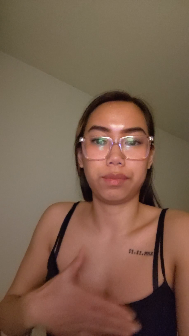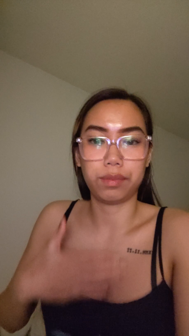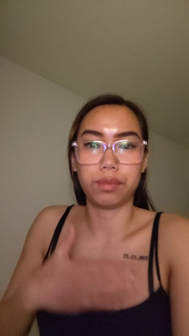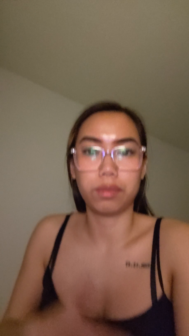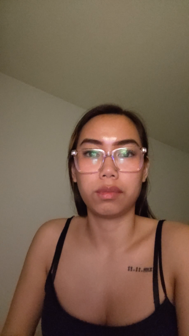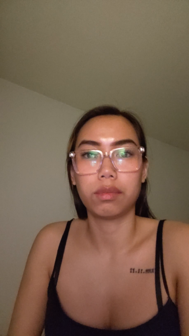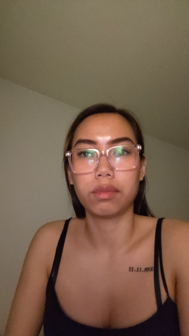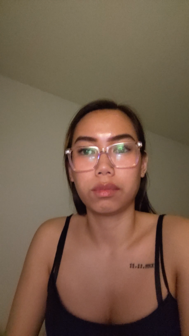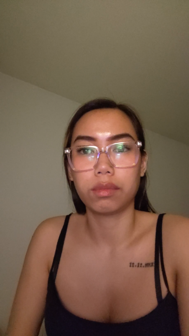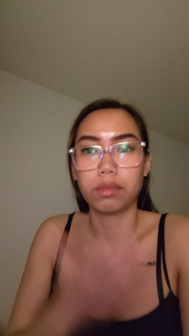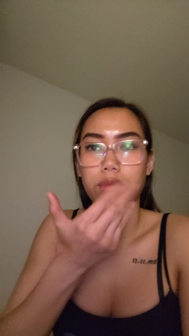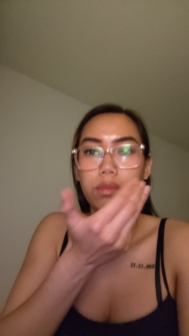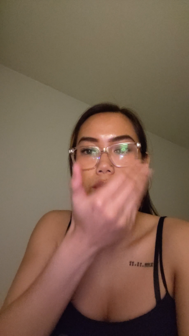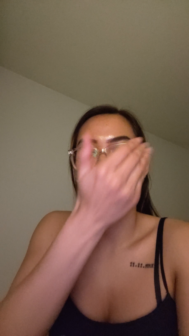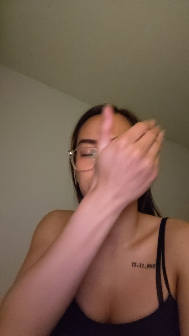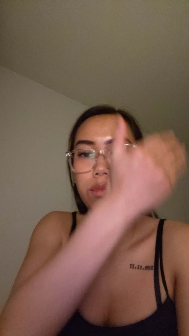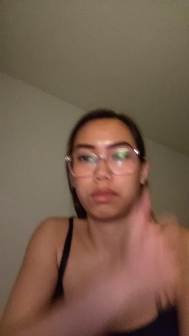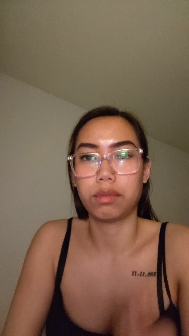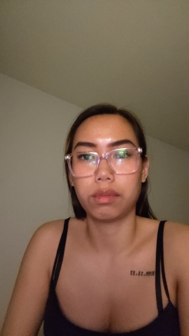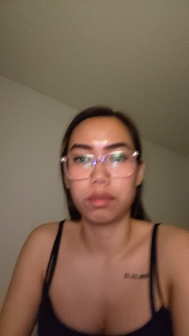butterfly